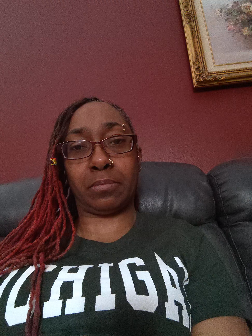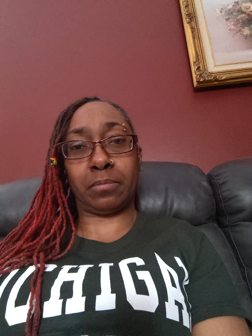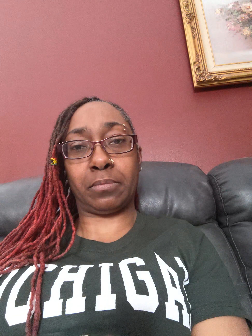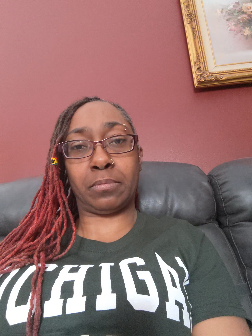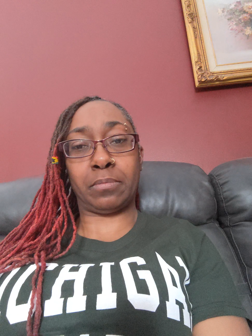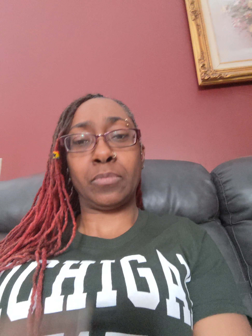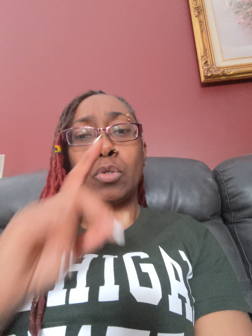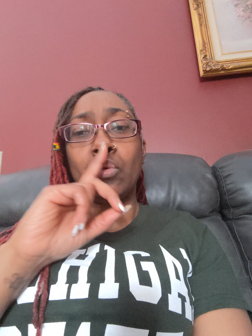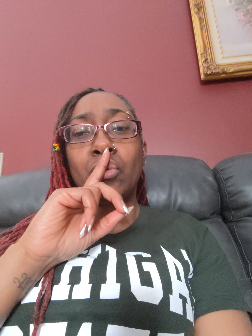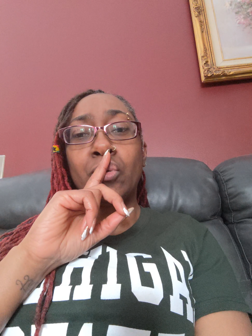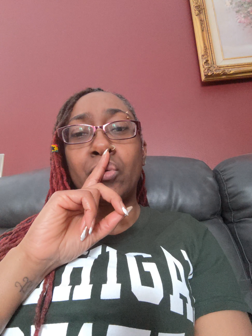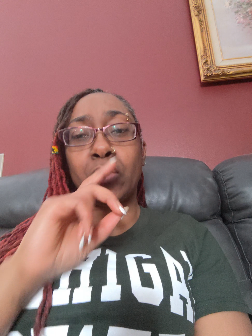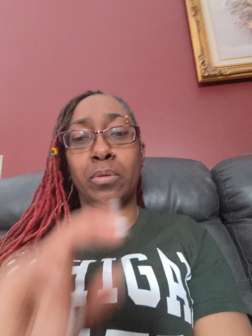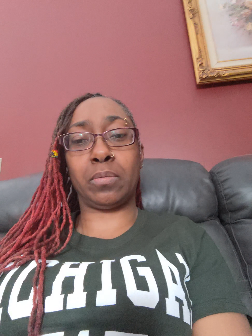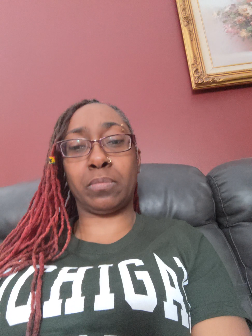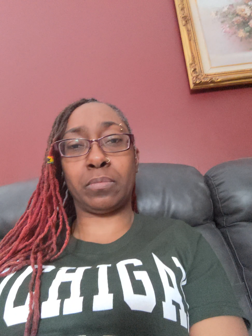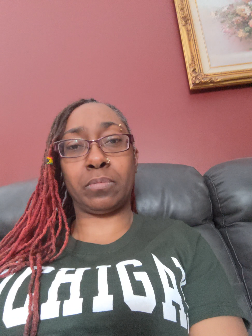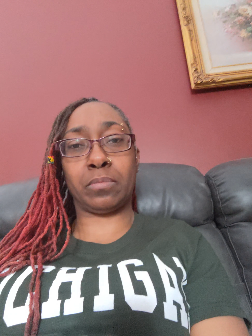shhh